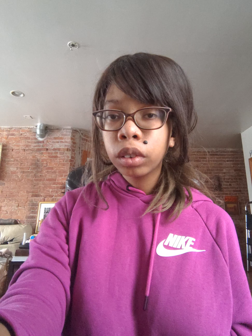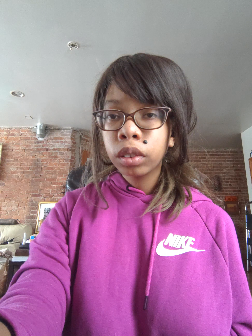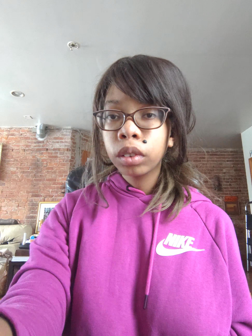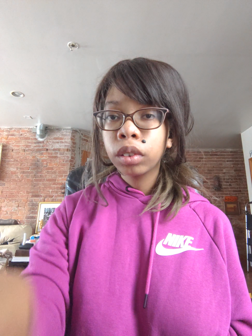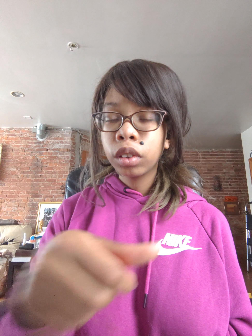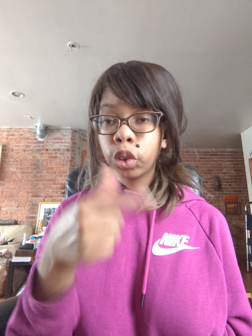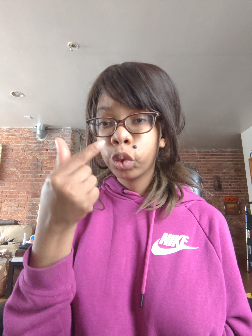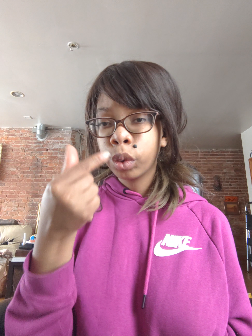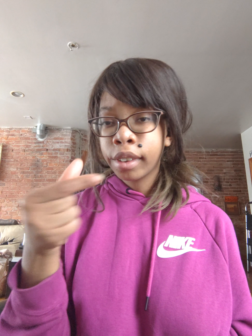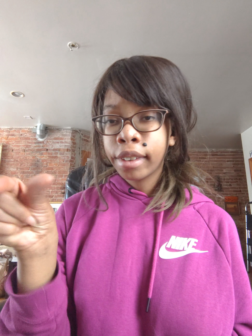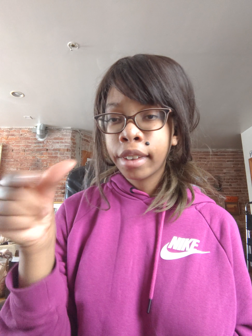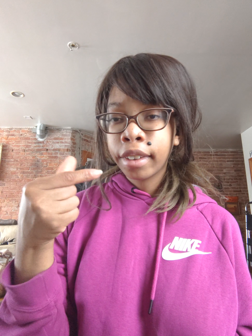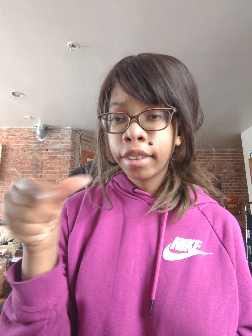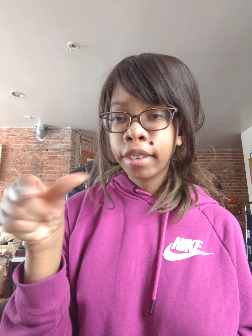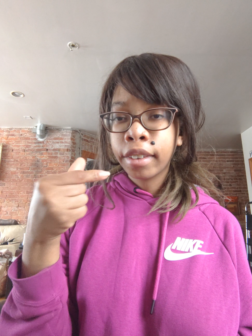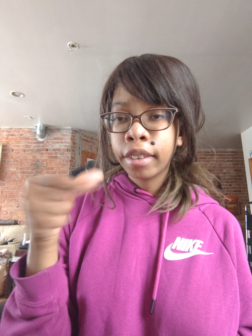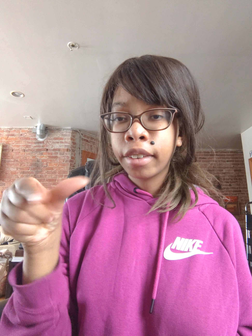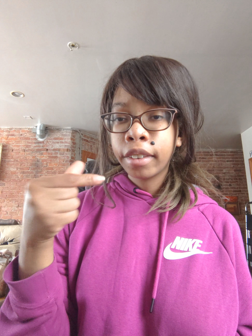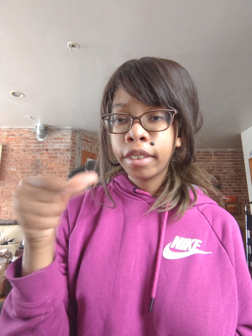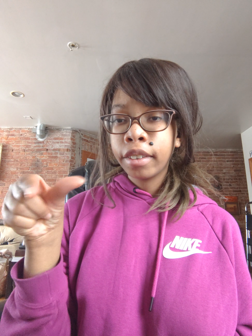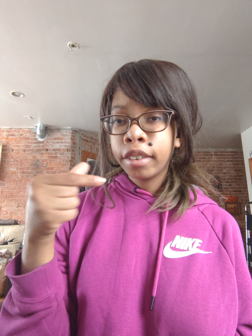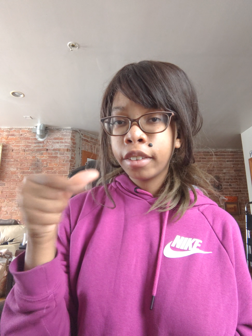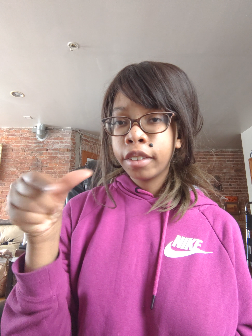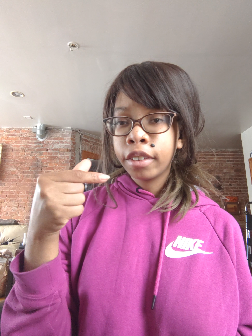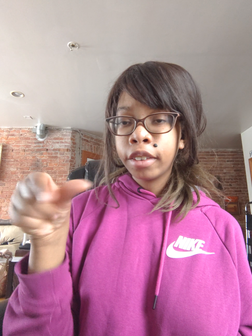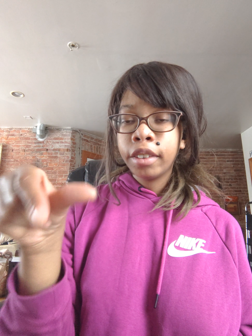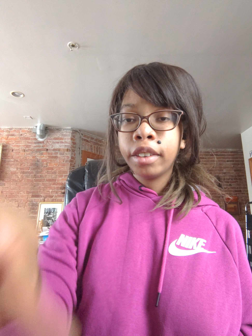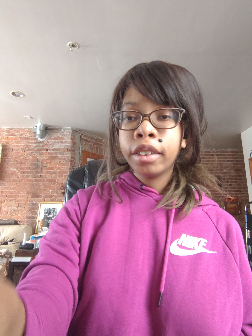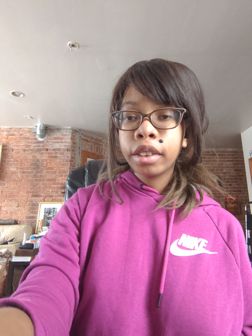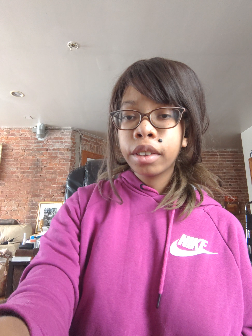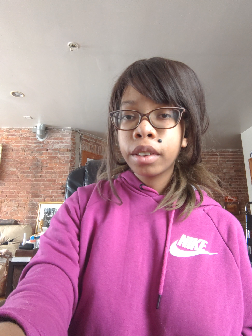green